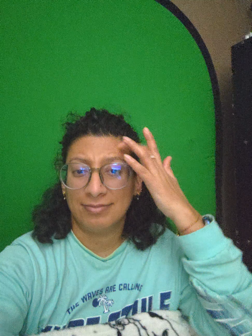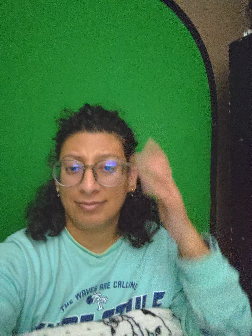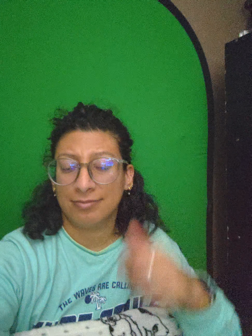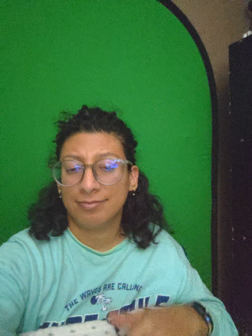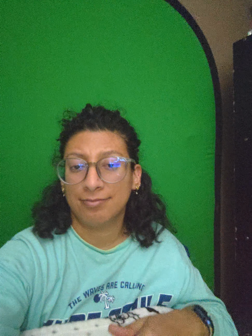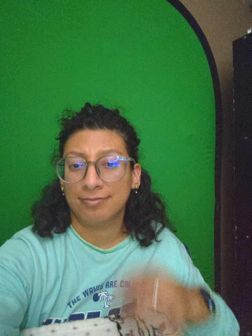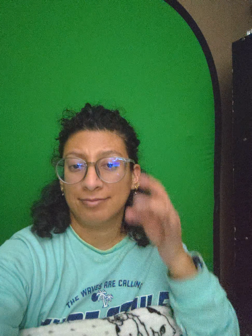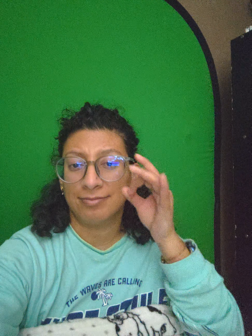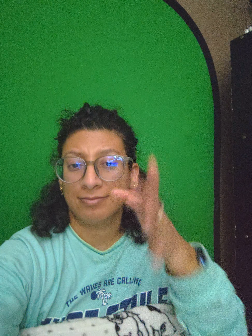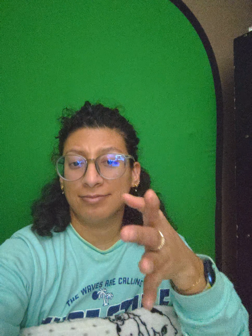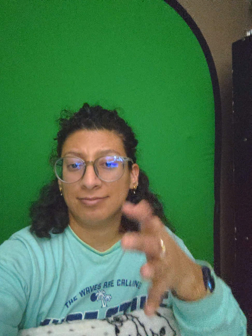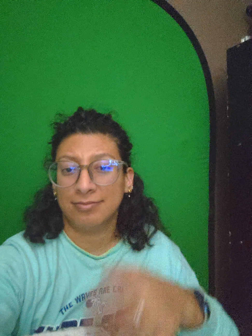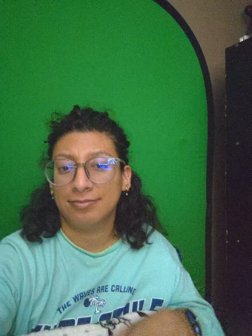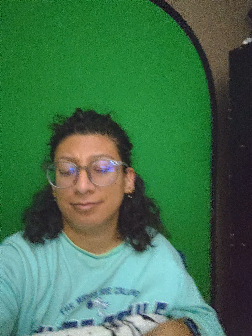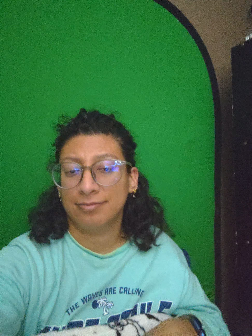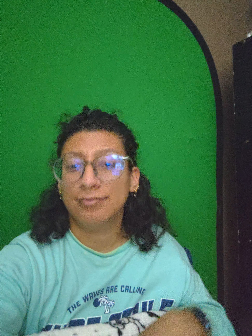hate